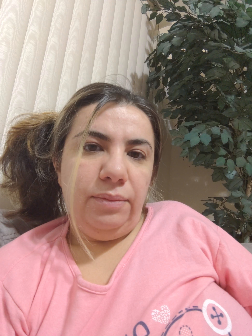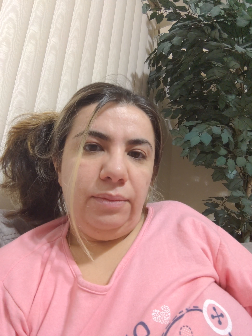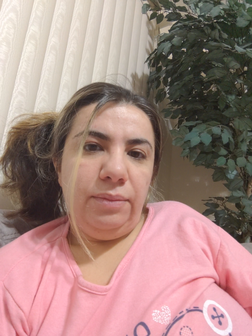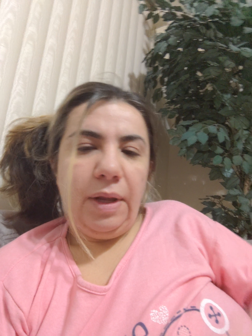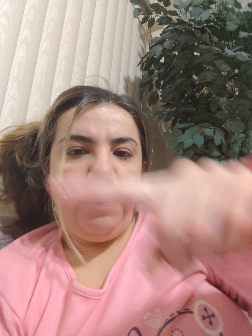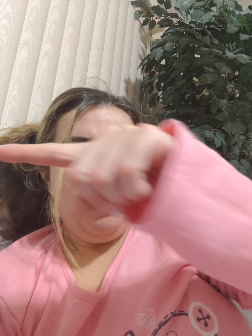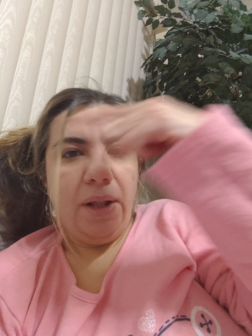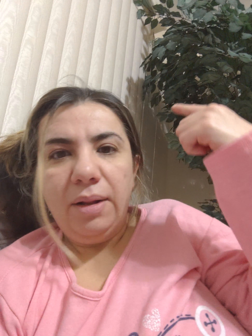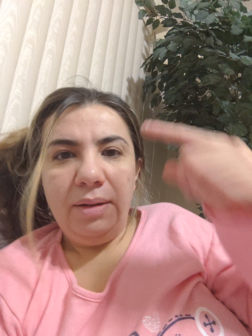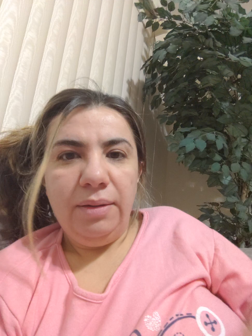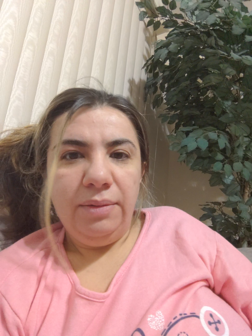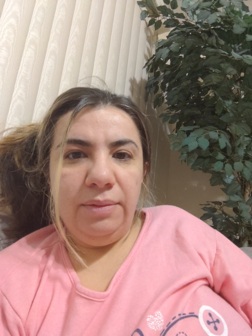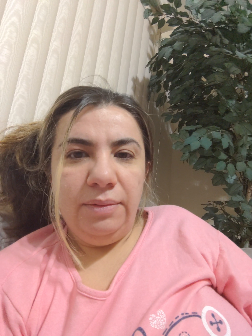black